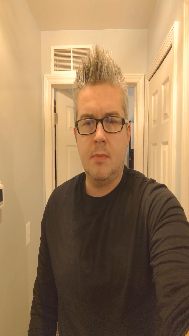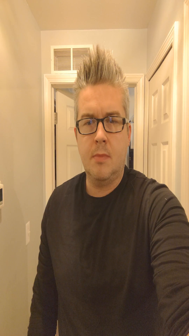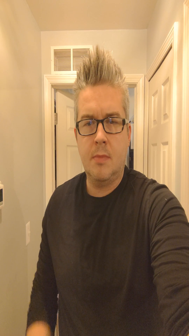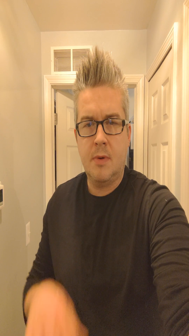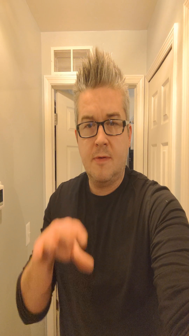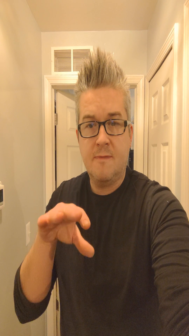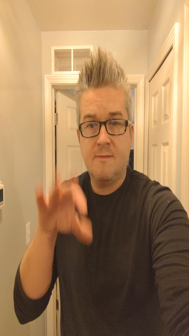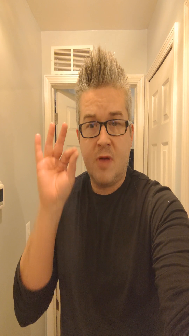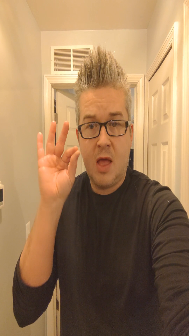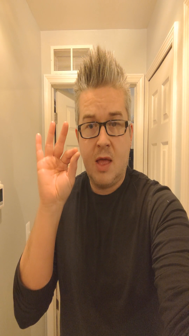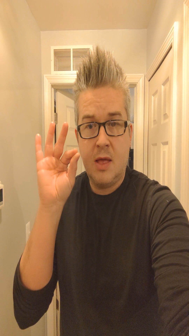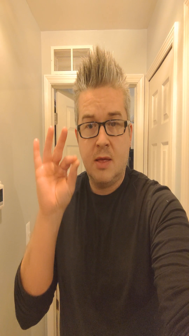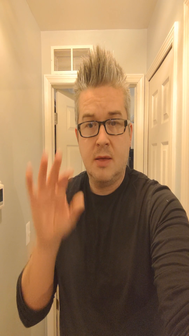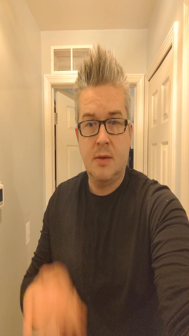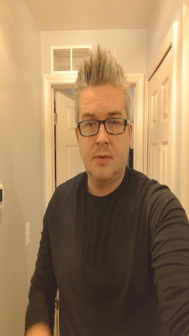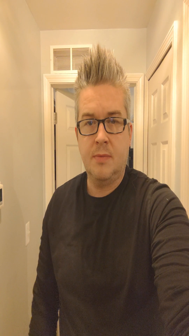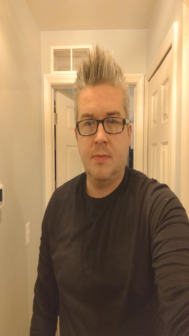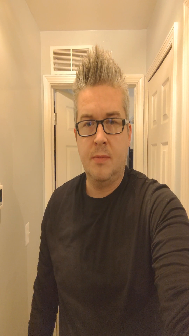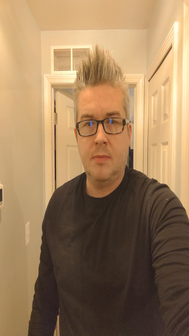find